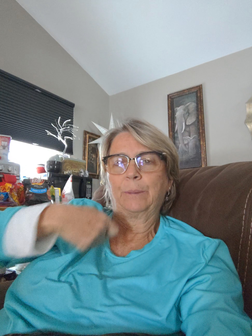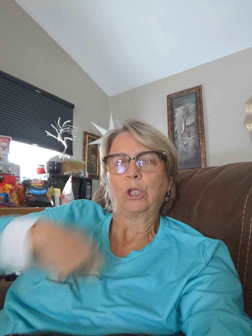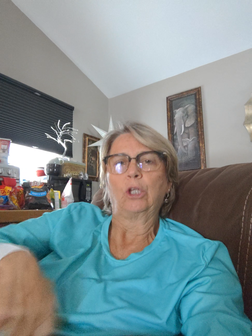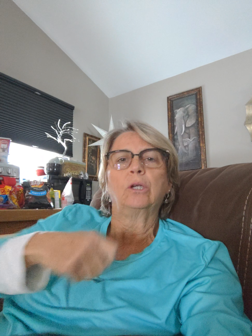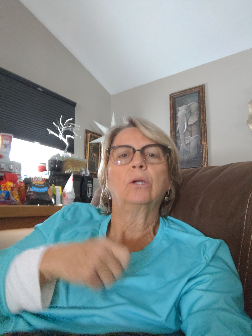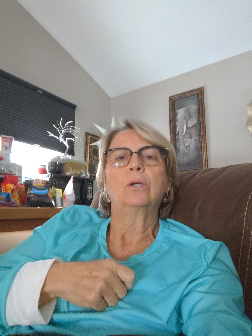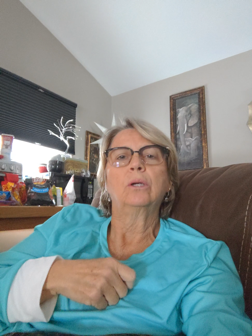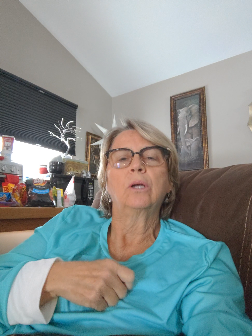zipper